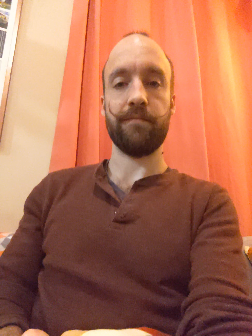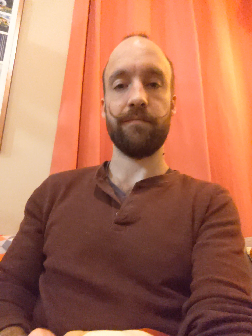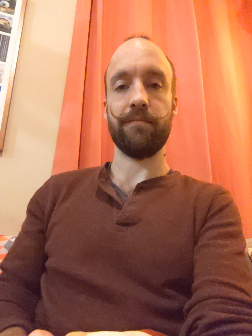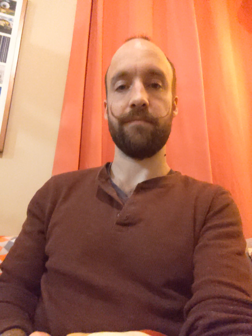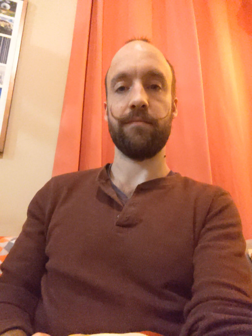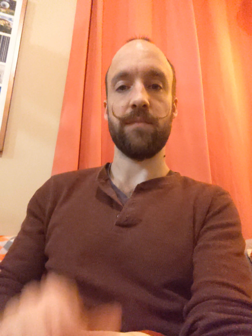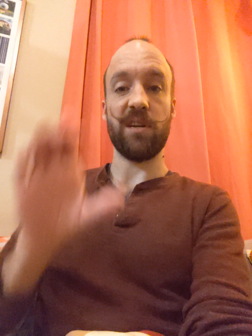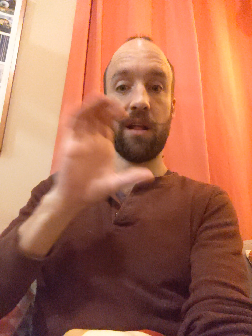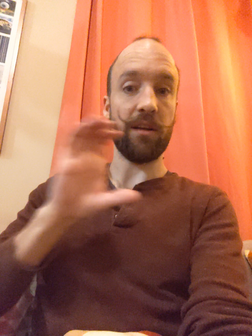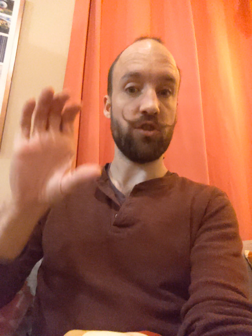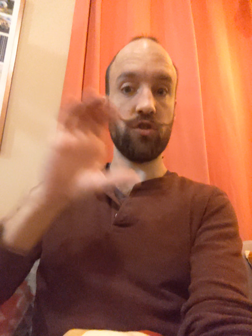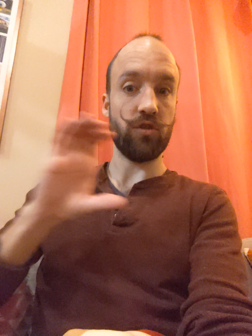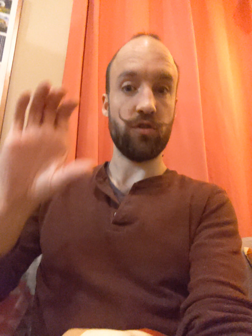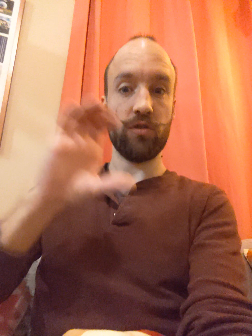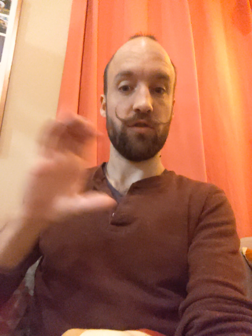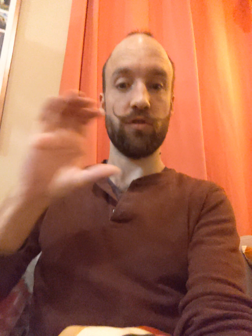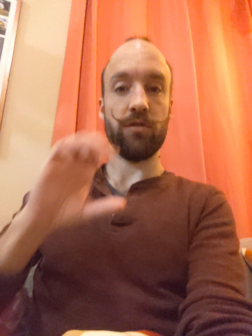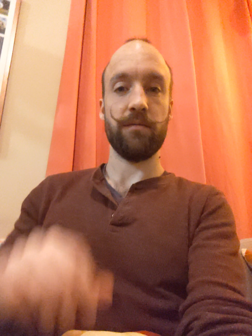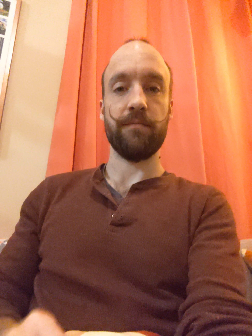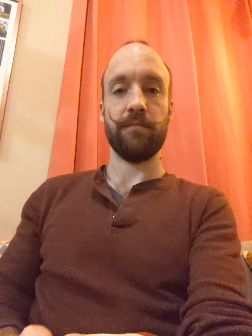chocolate